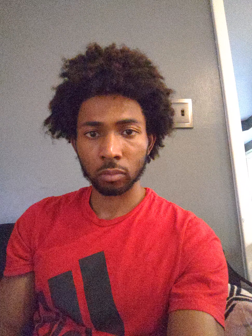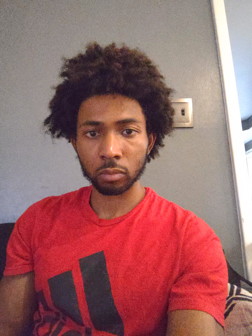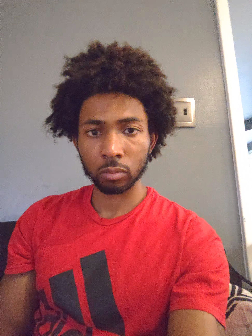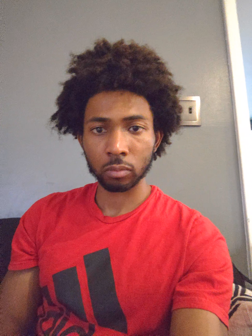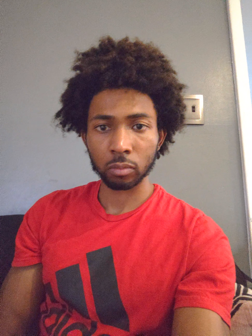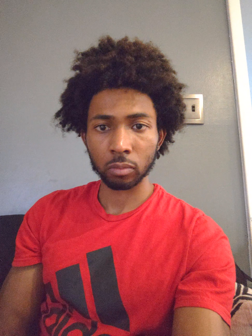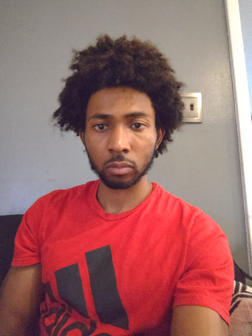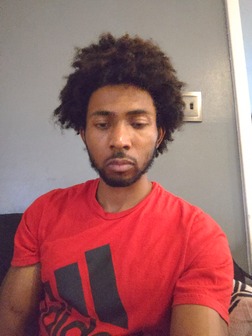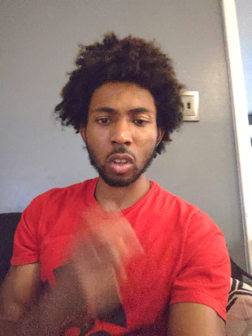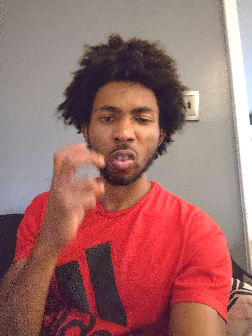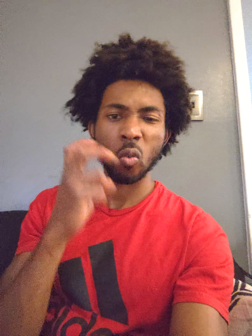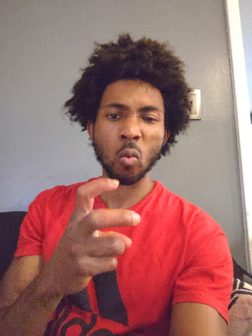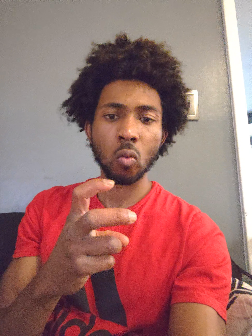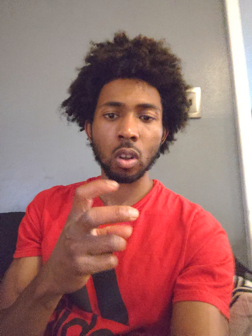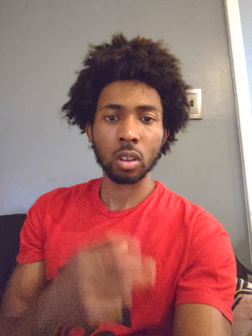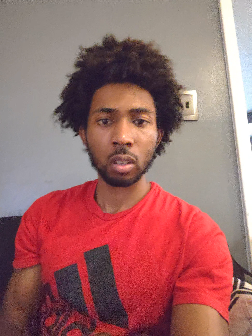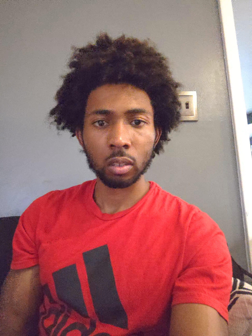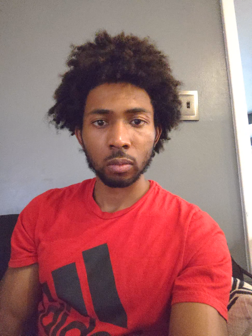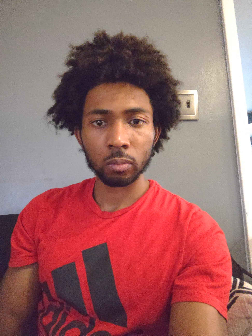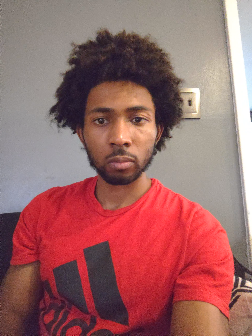hard